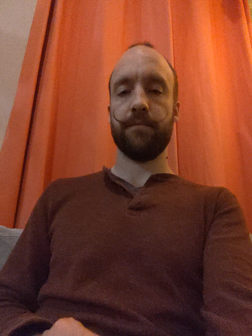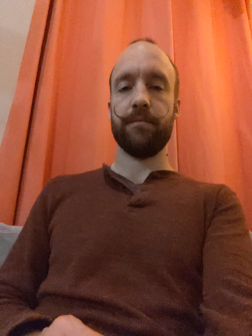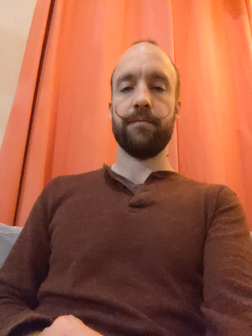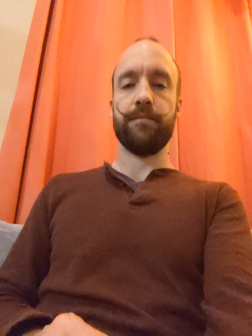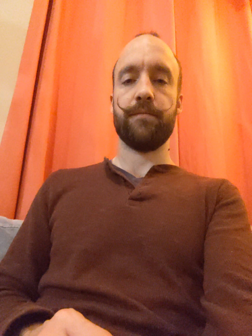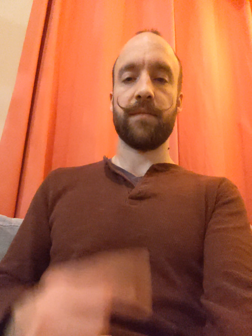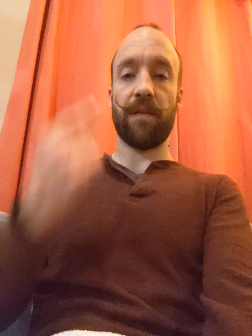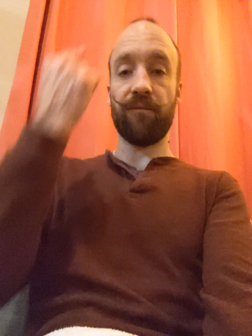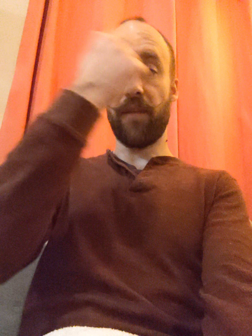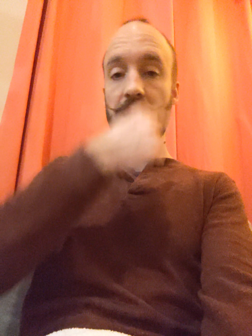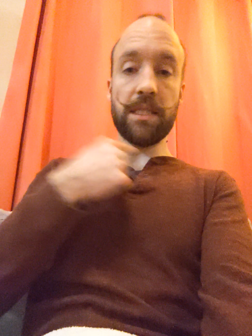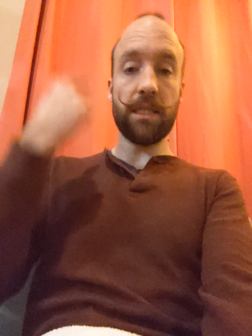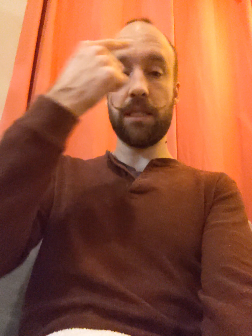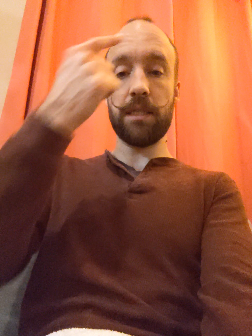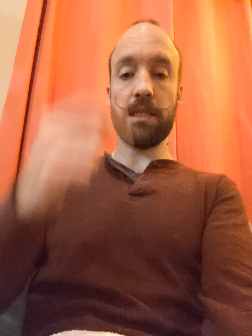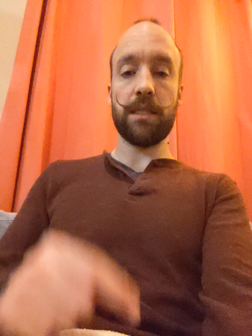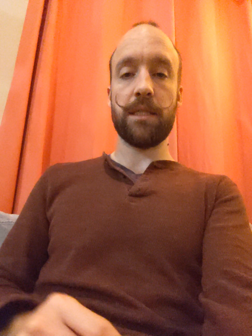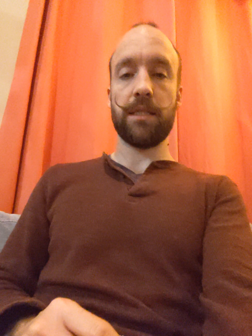face